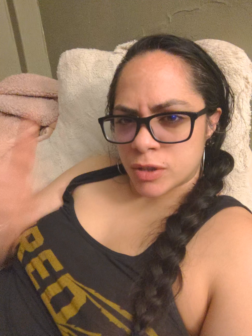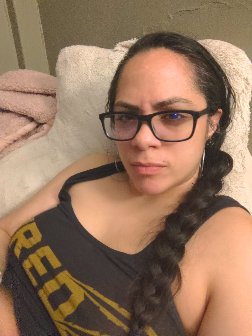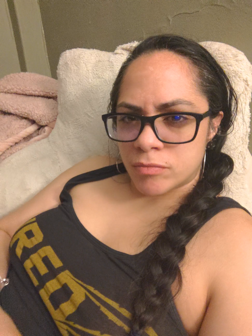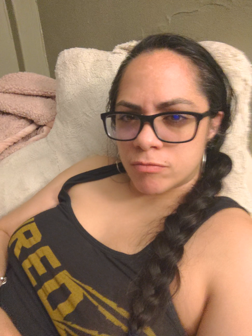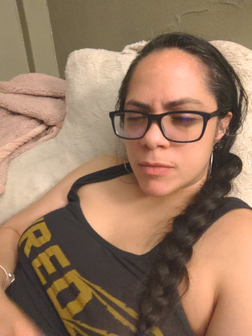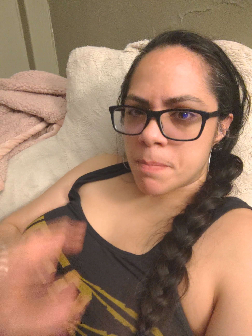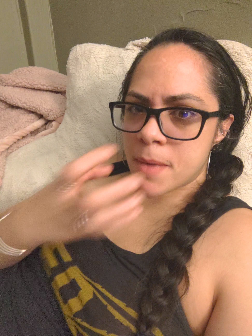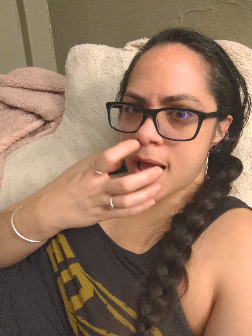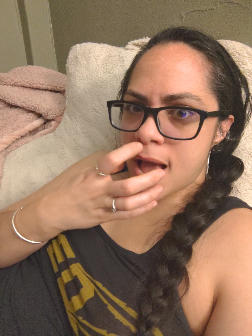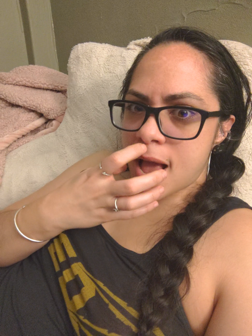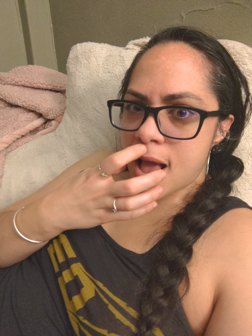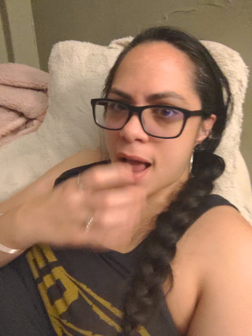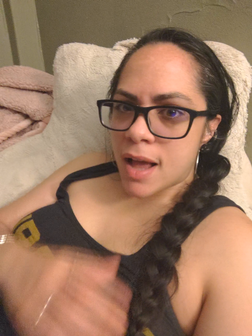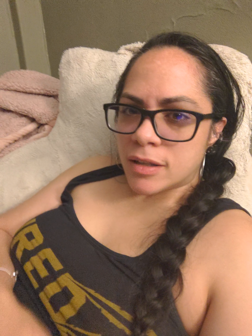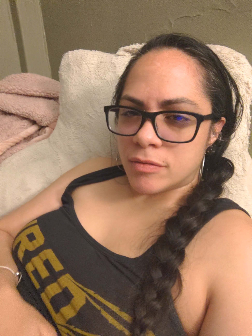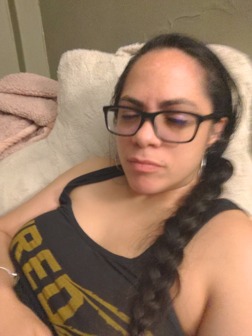mad